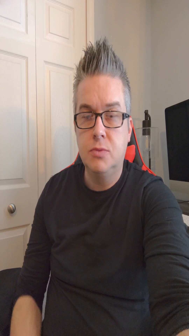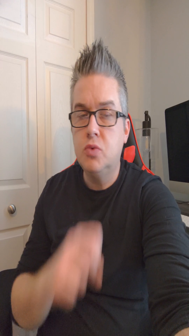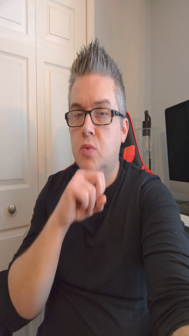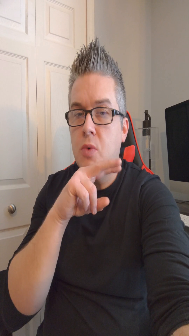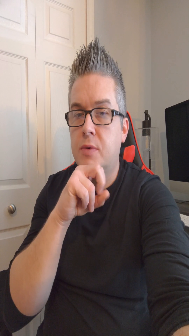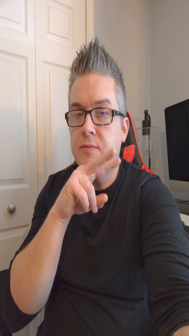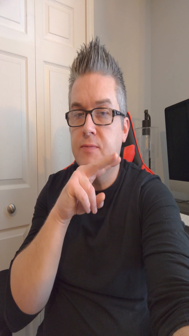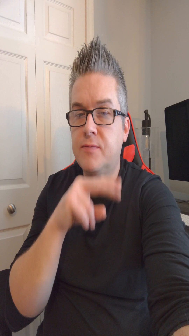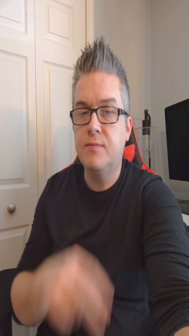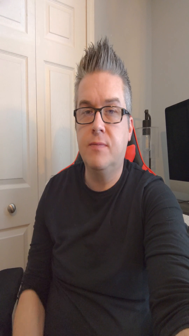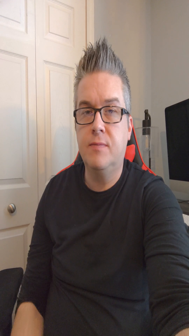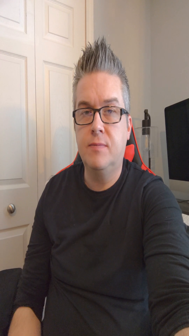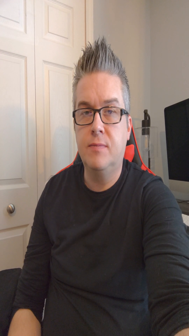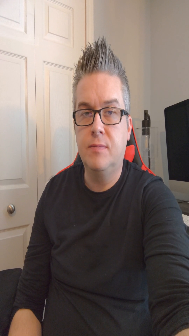frog